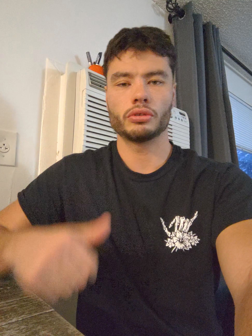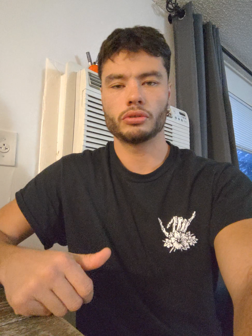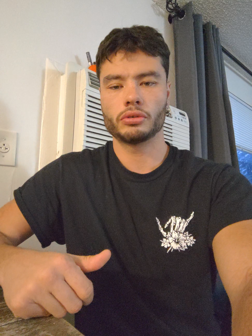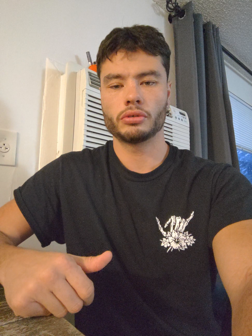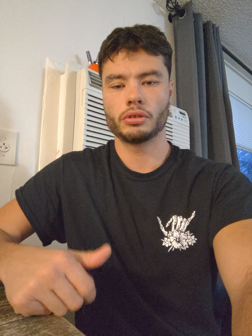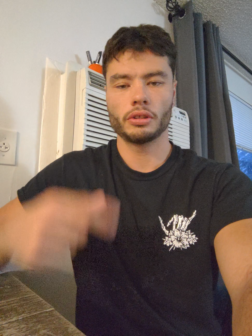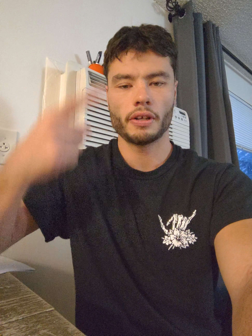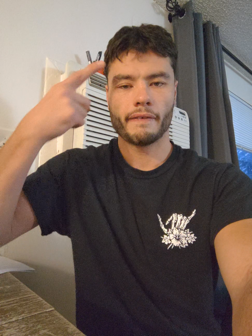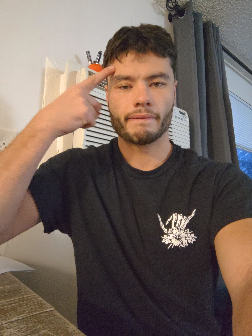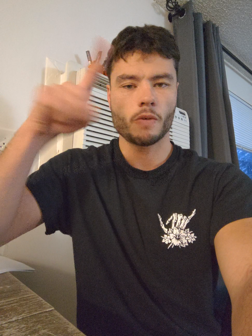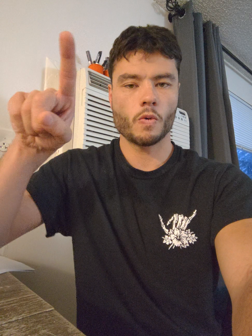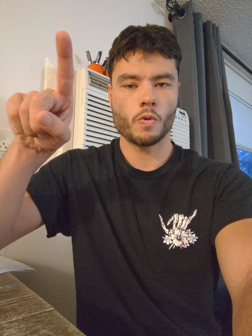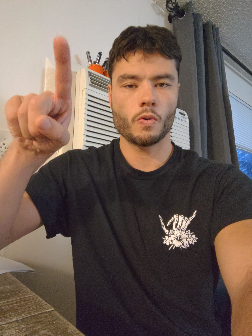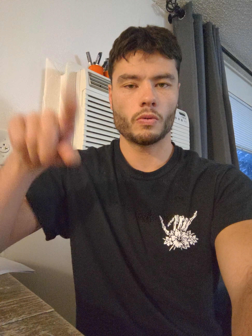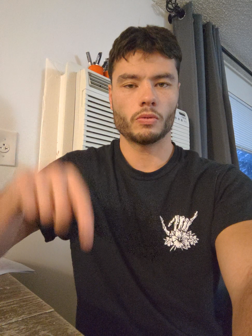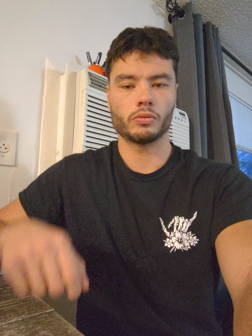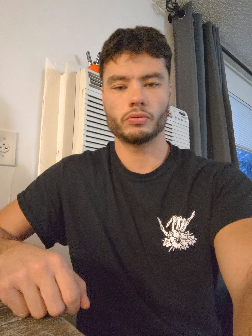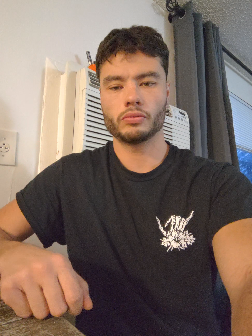for